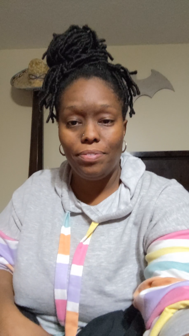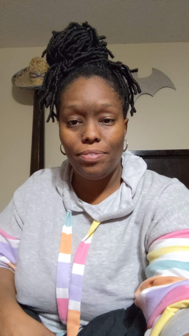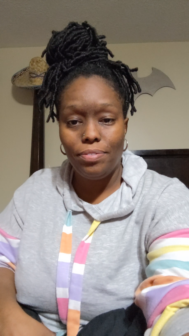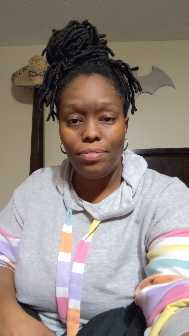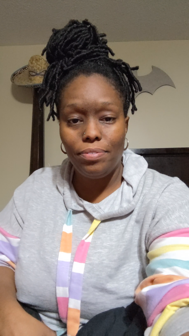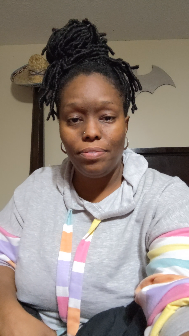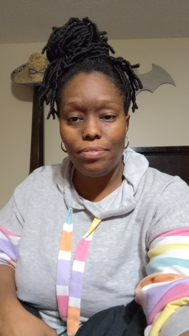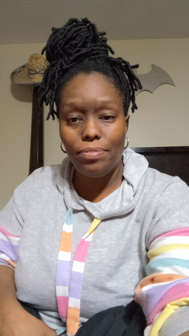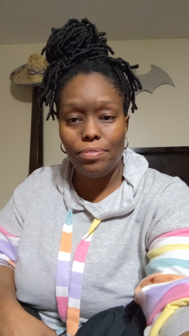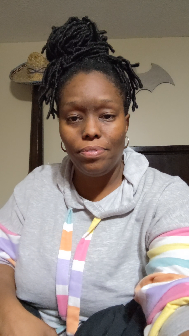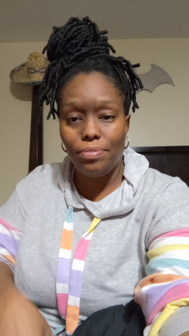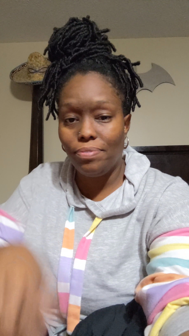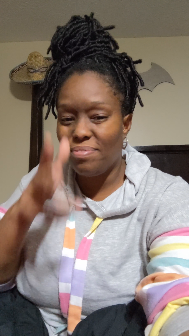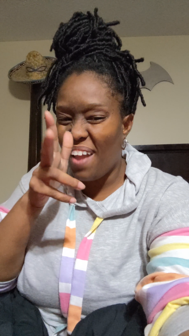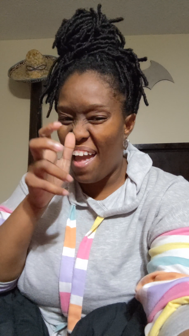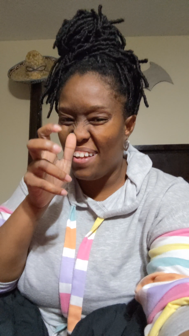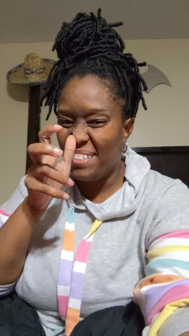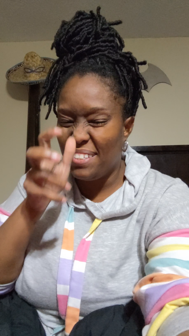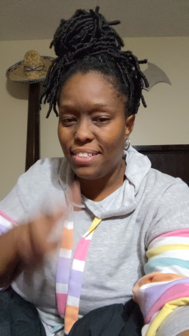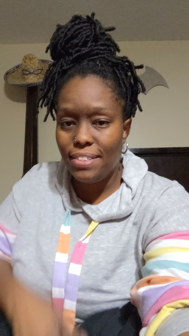ant